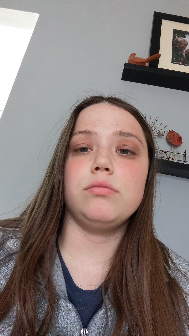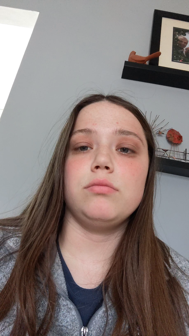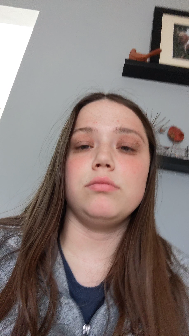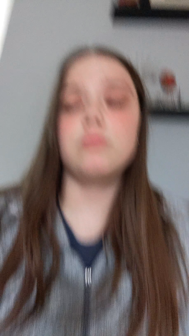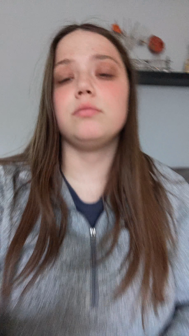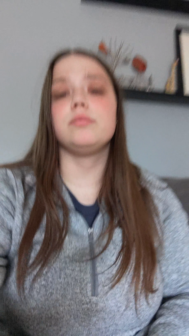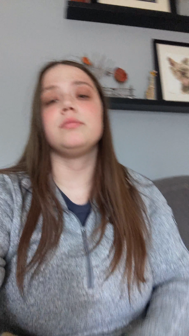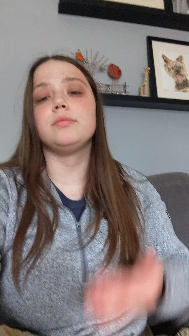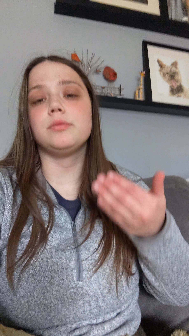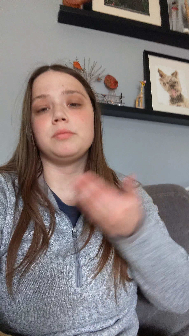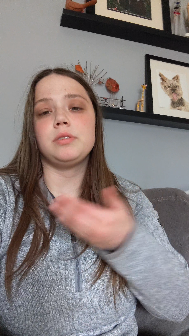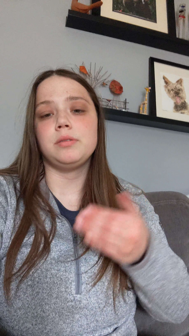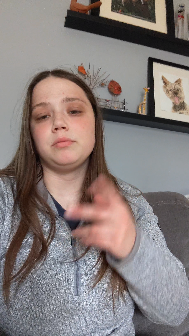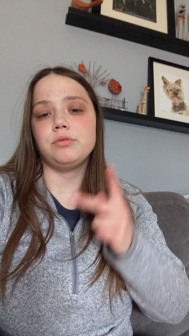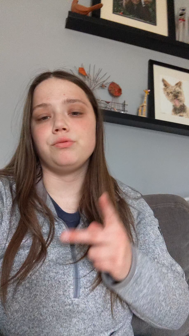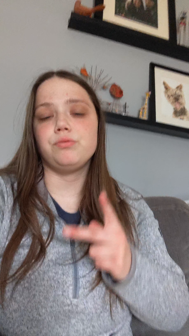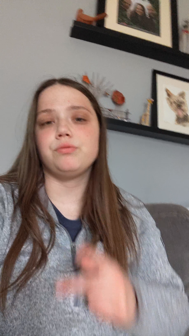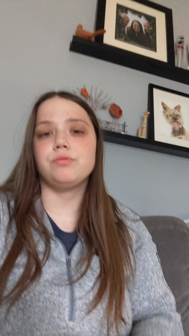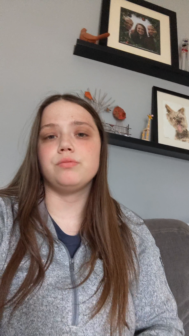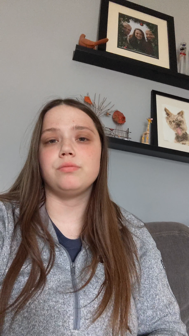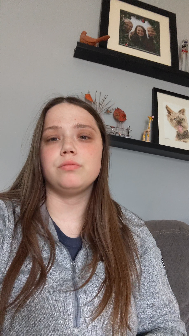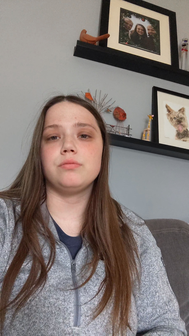babysitter